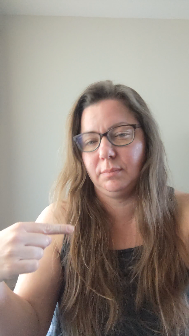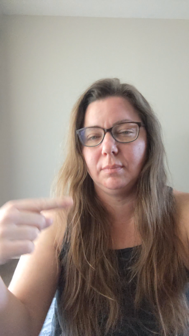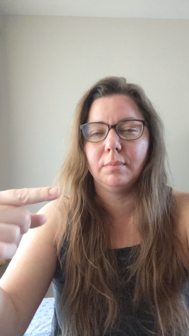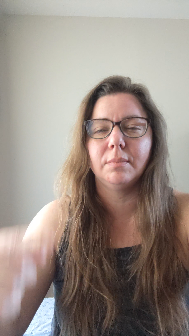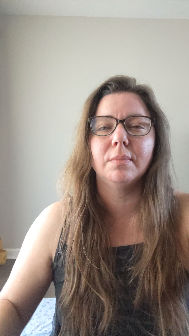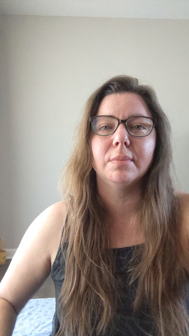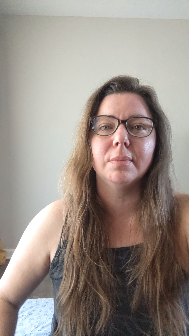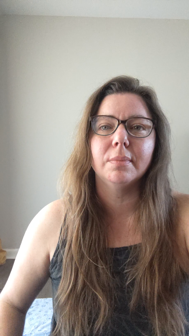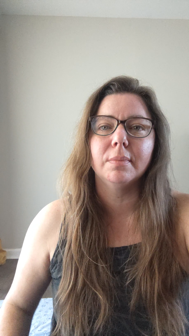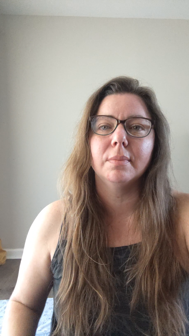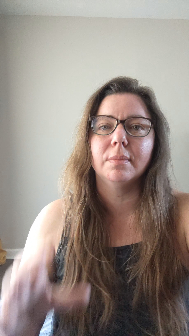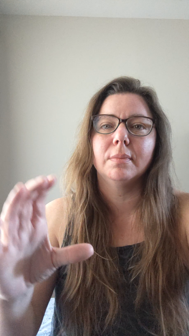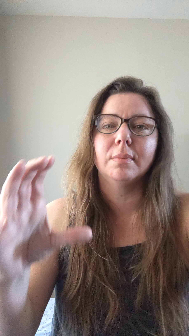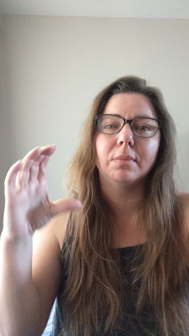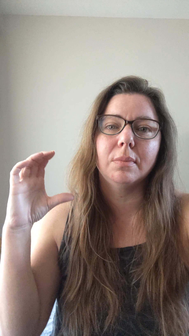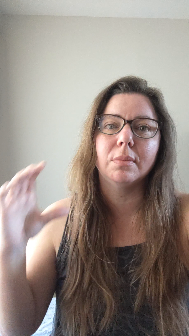bus